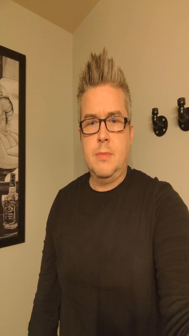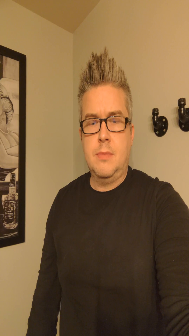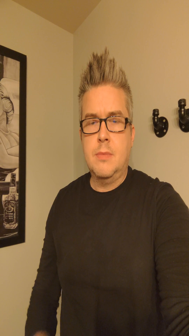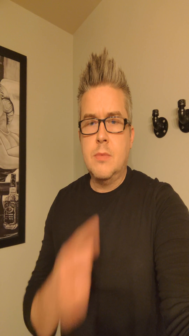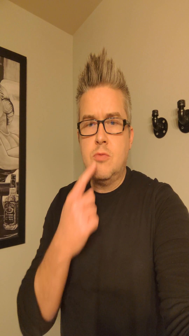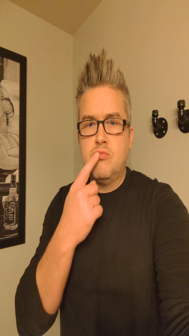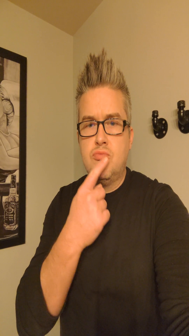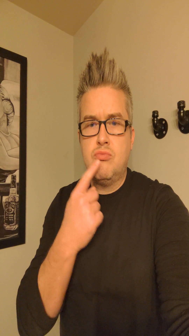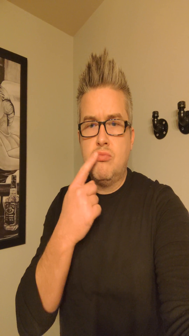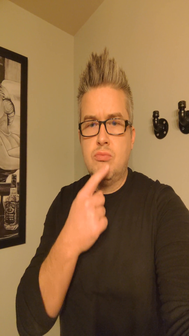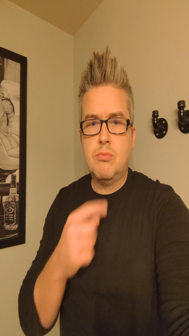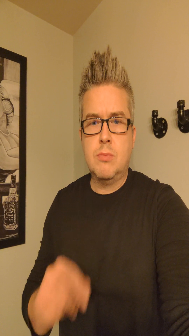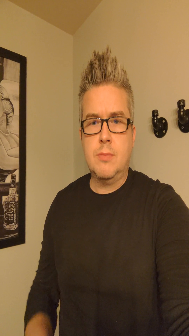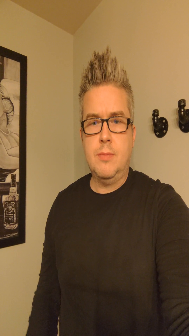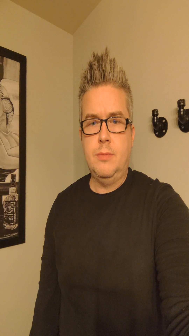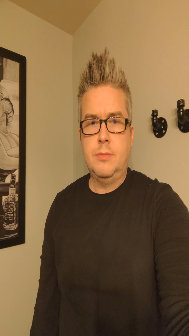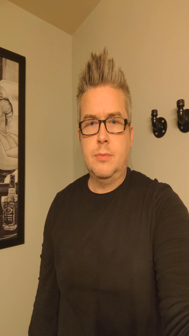lips